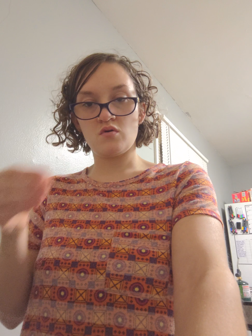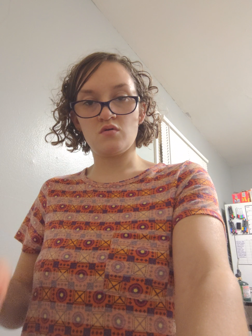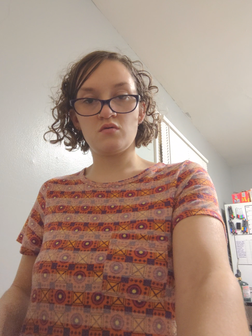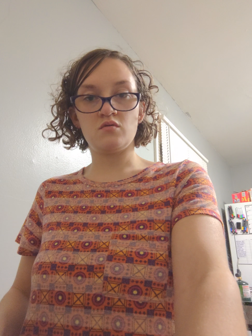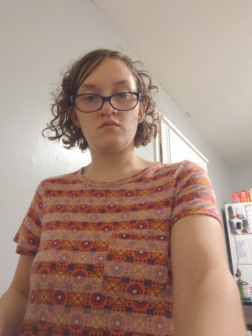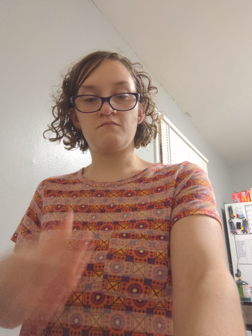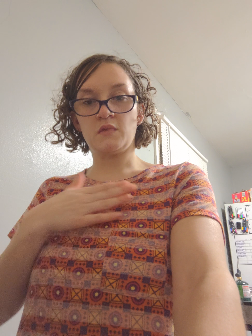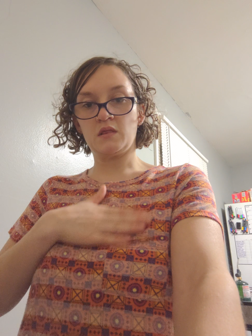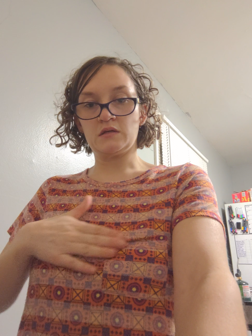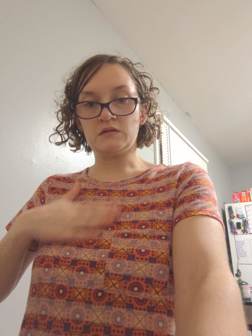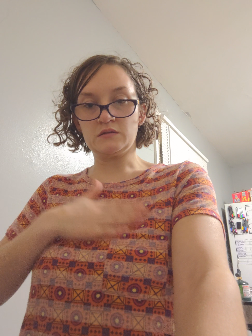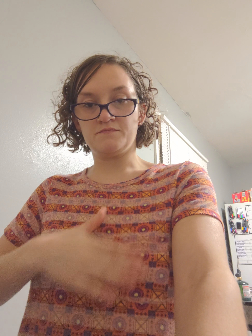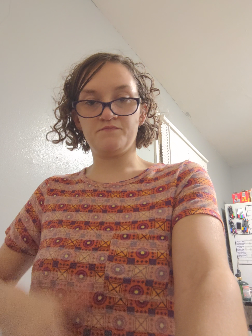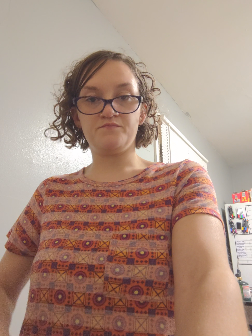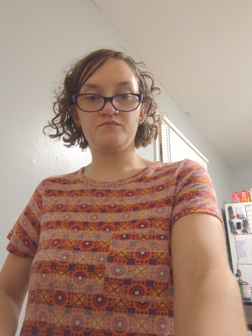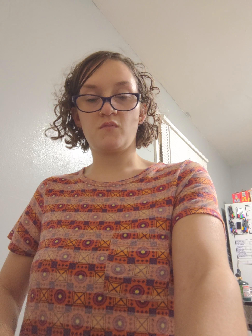please